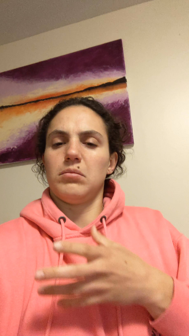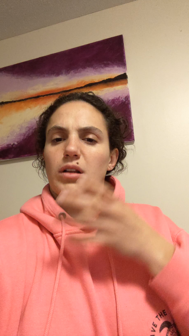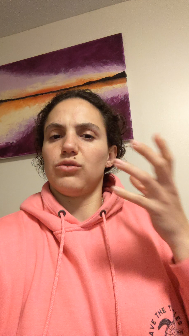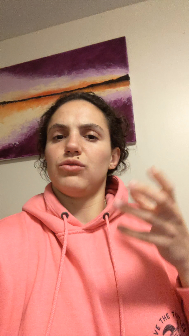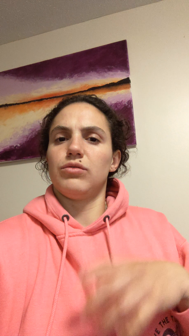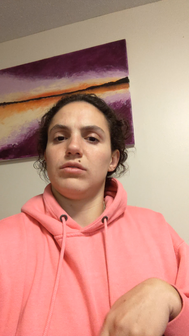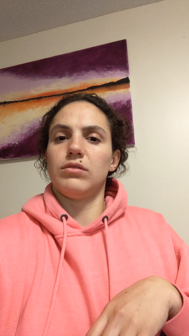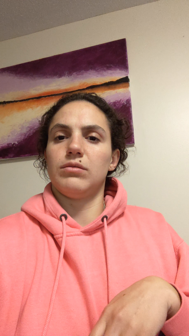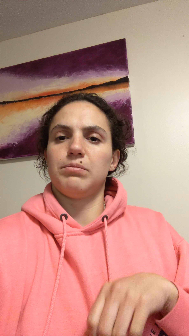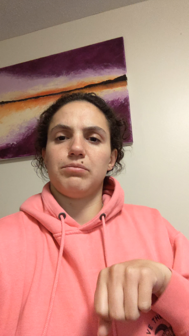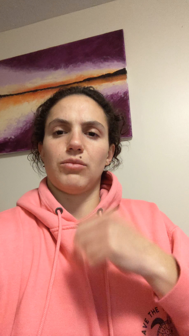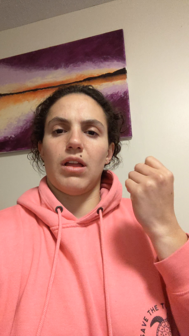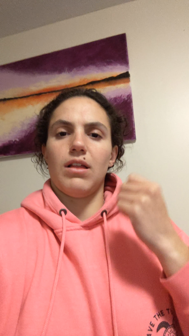break